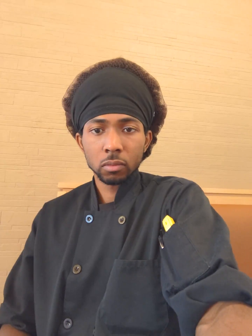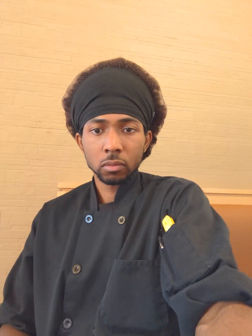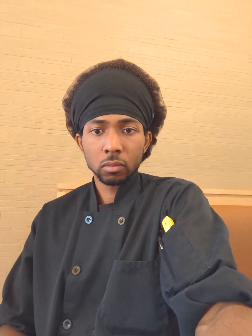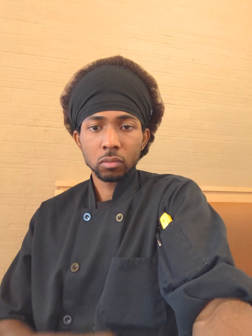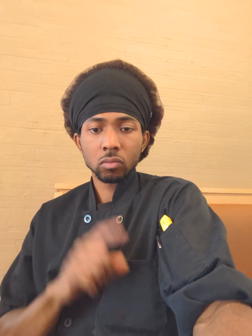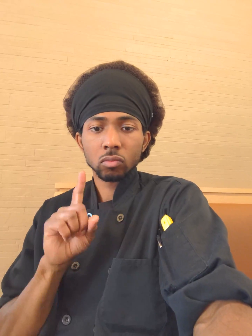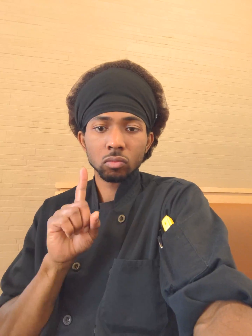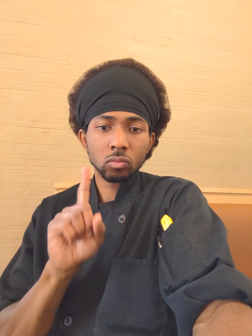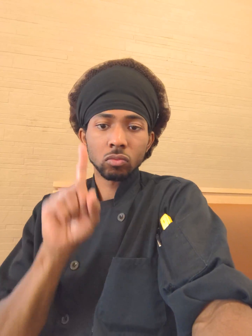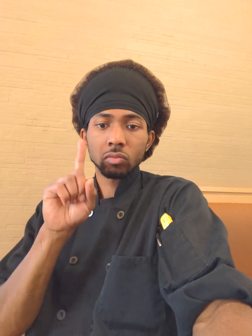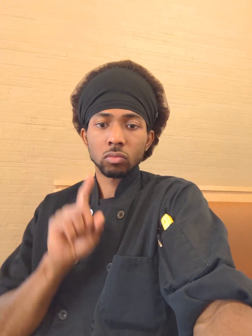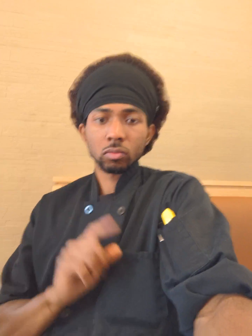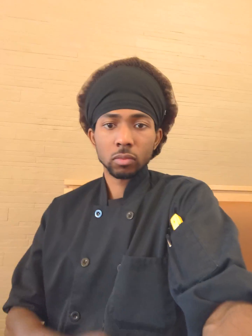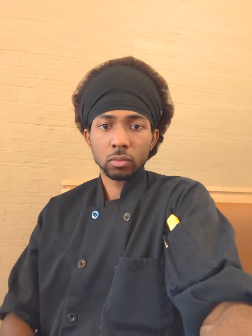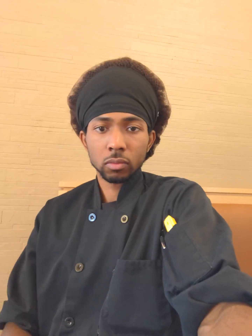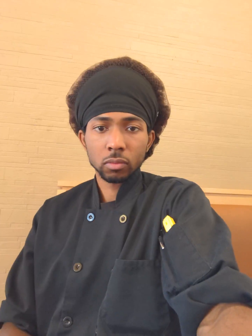bump